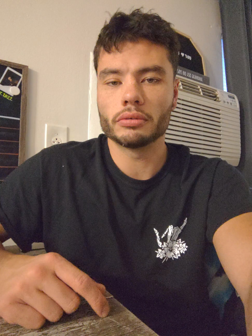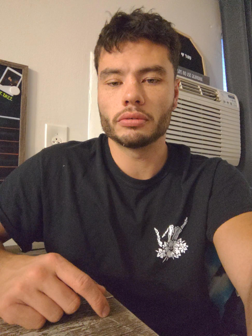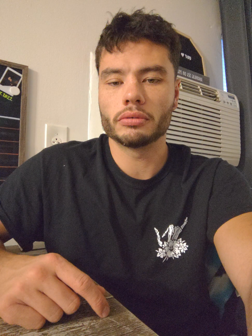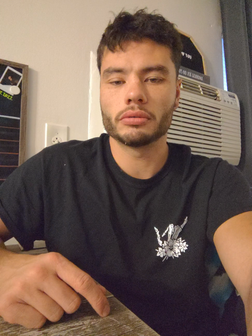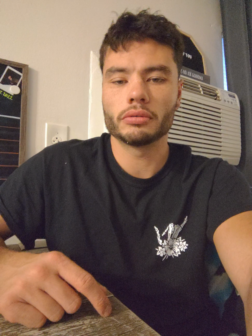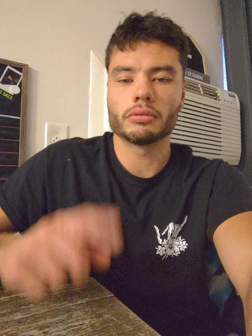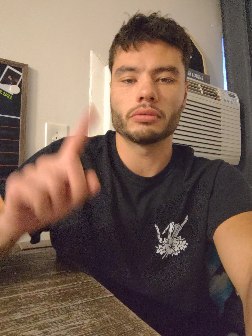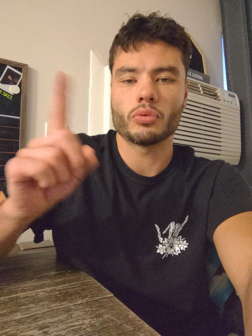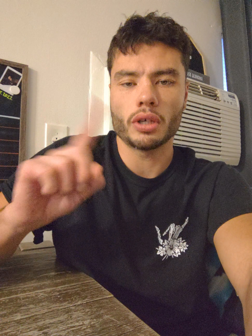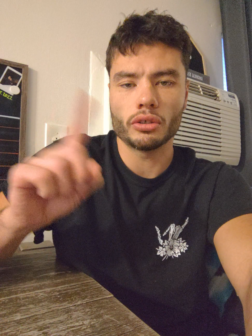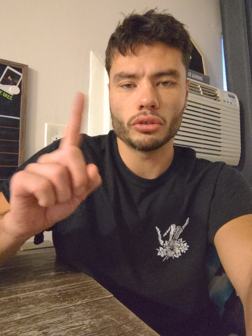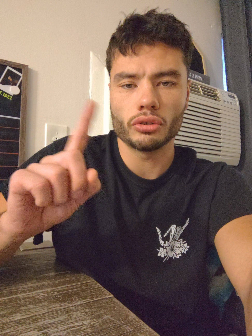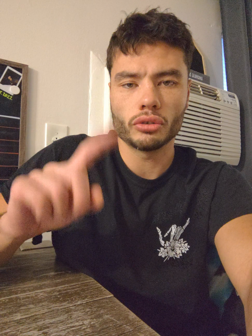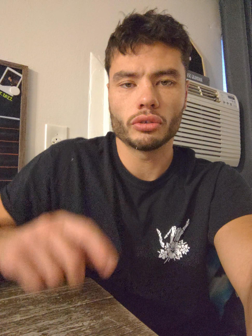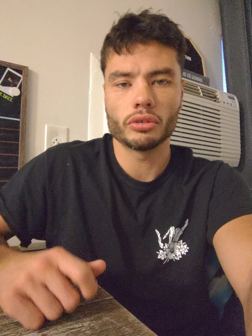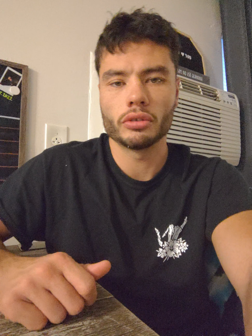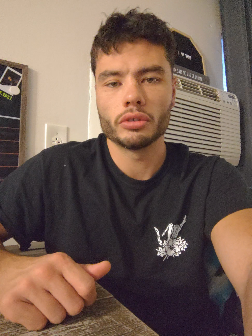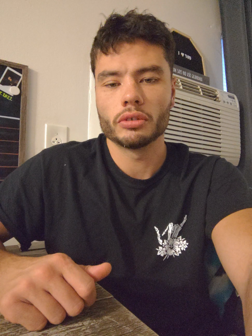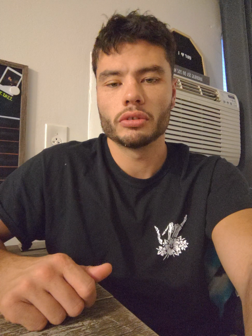where